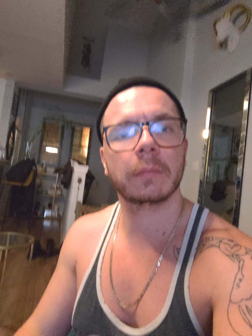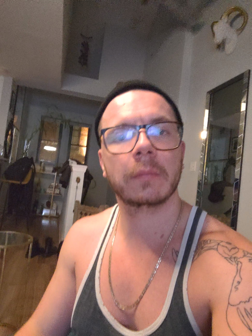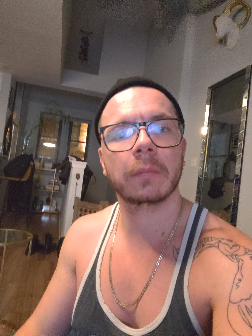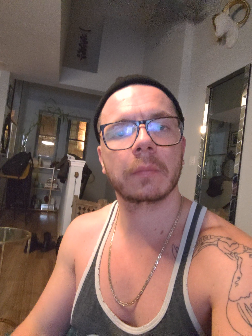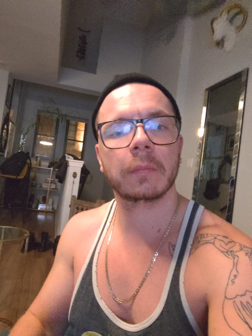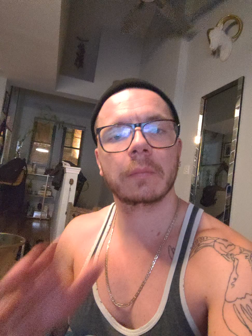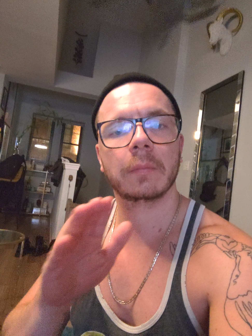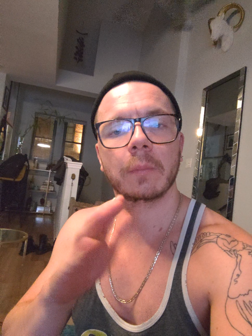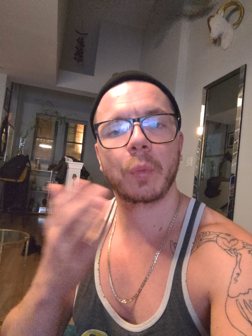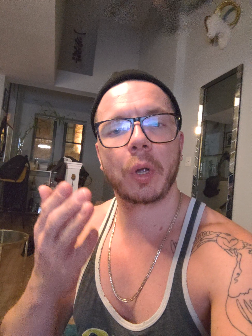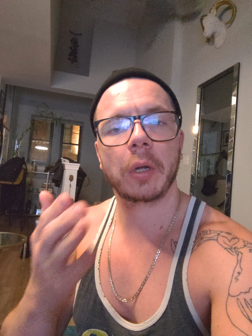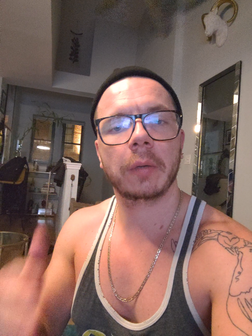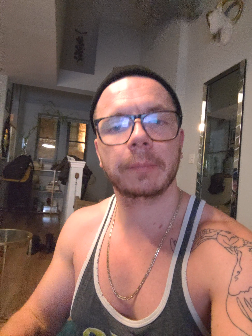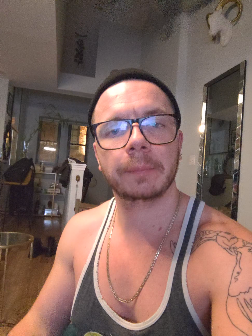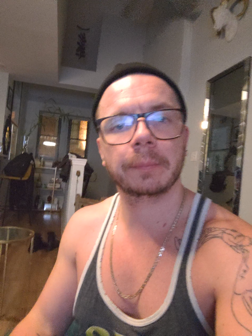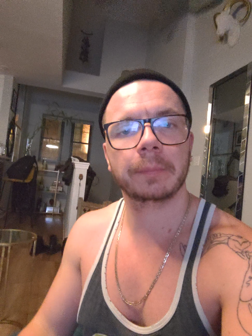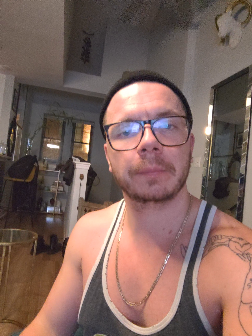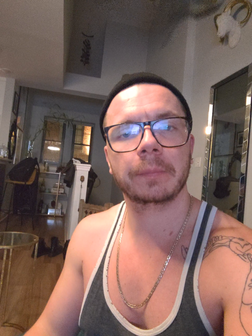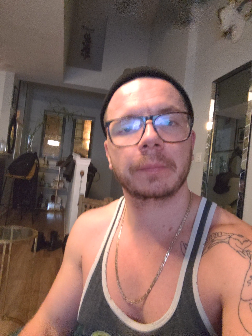book